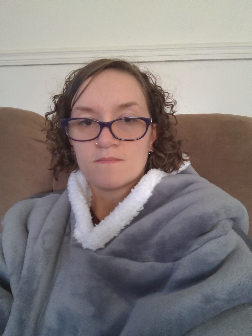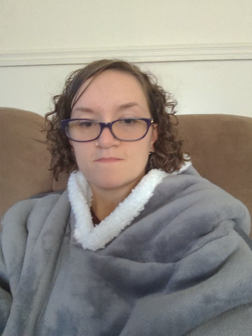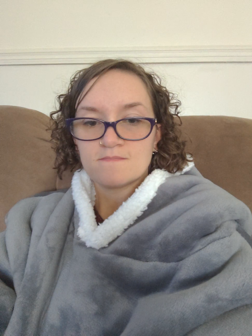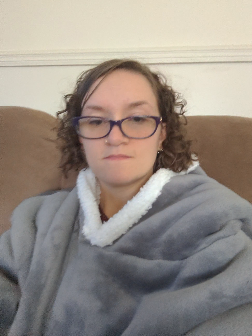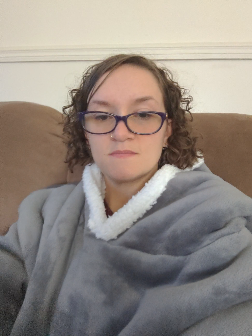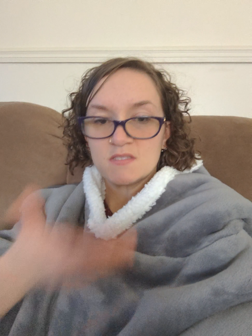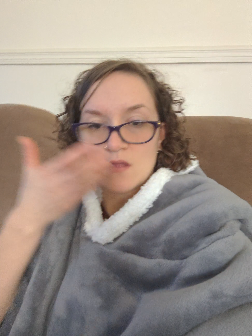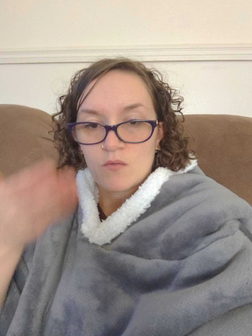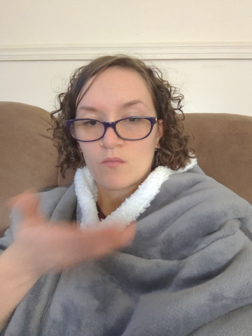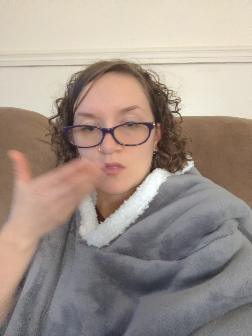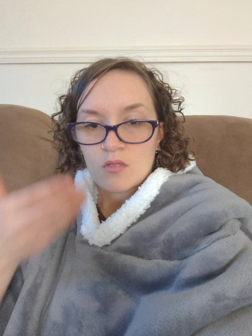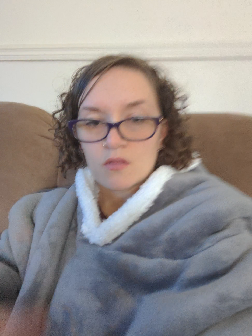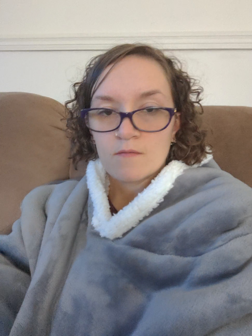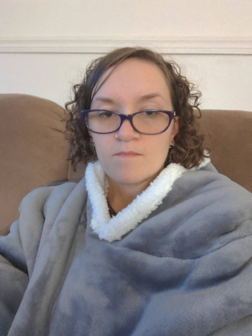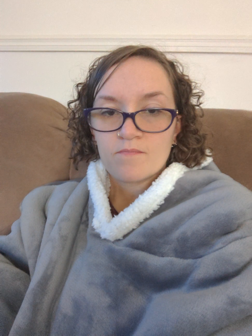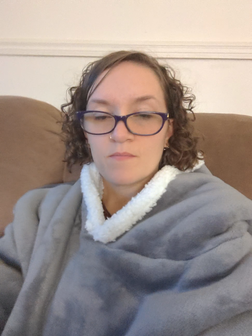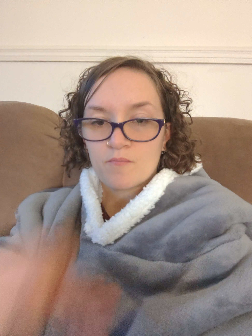cereal